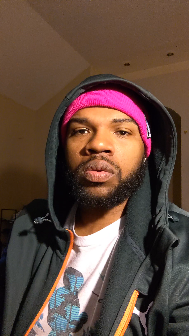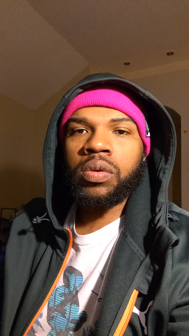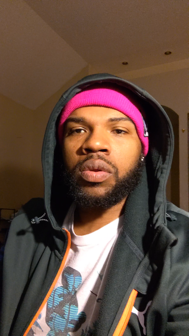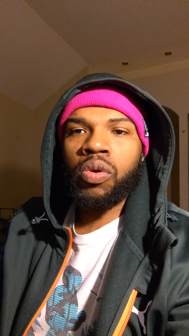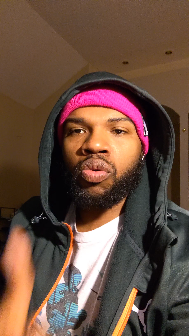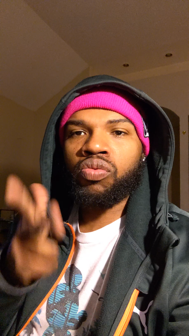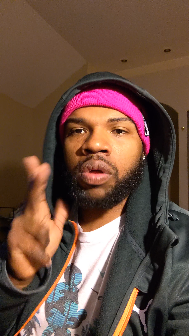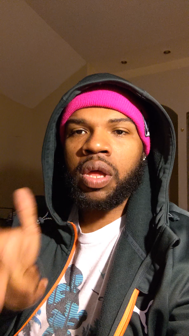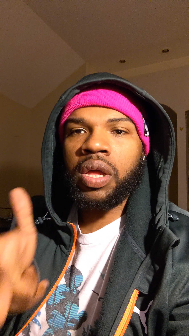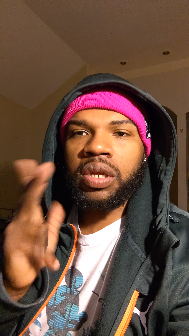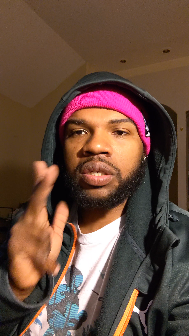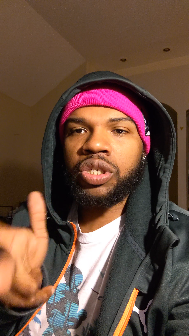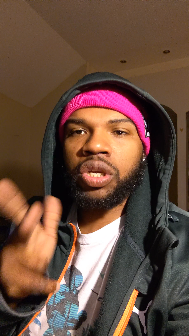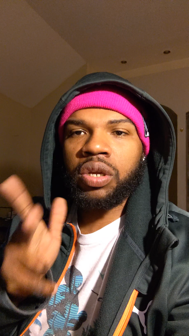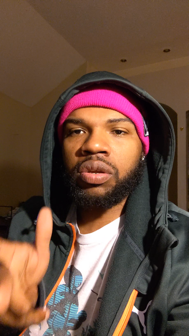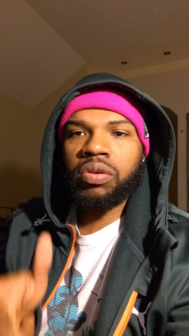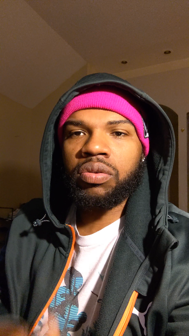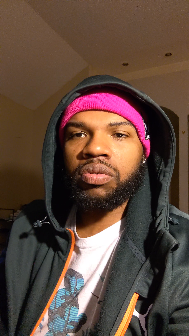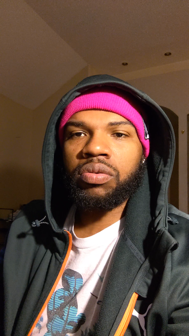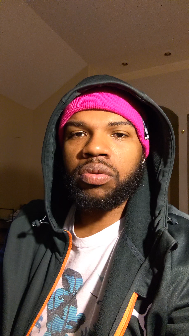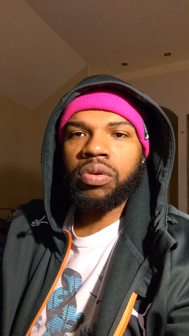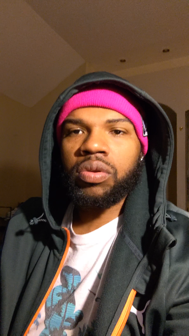rocking chair